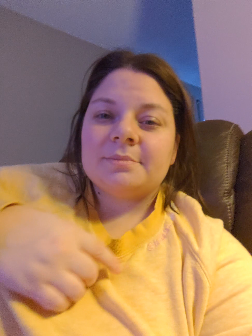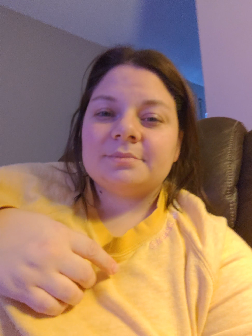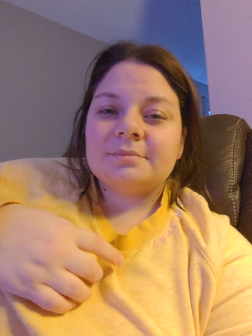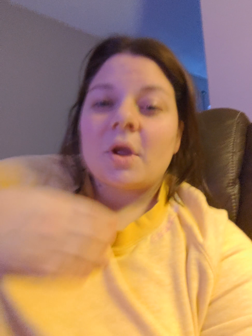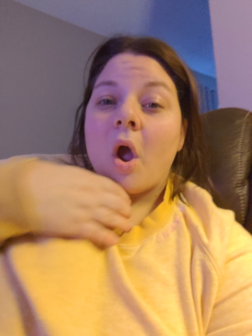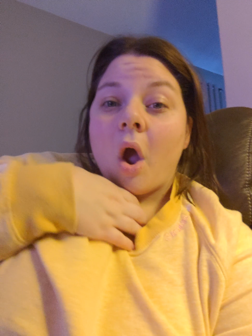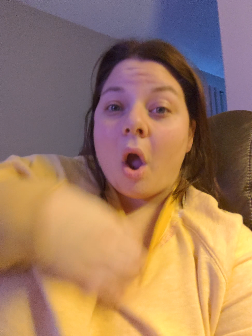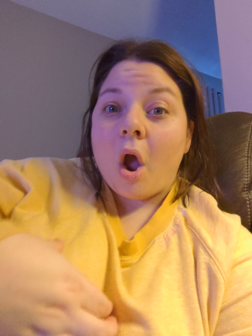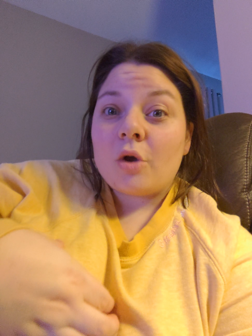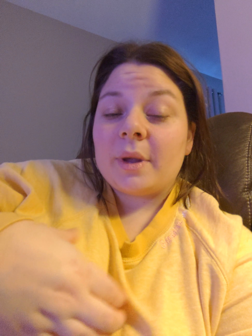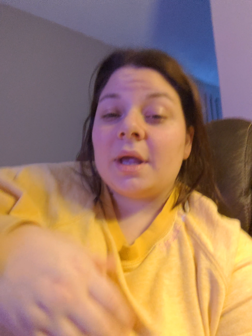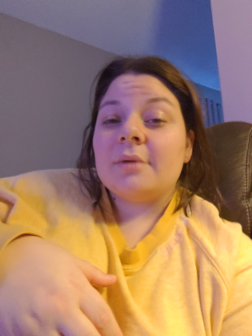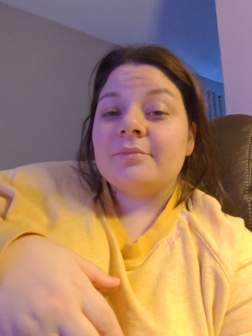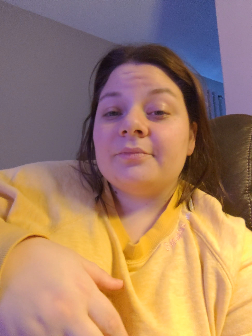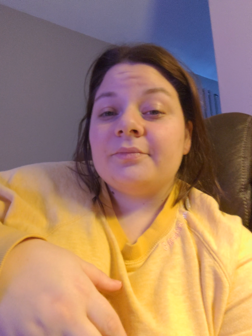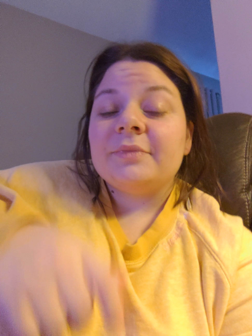hungry